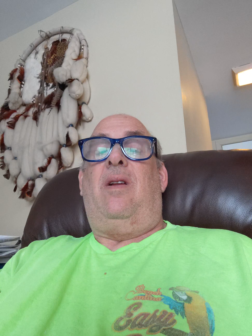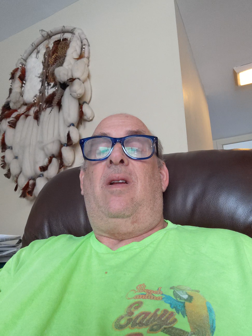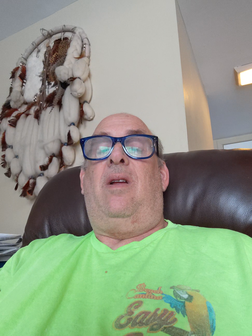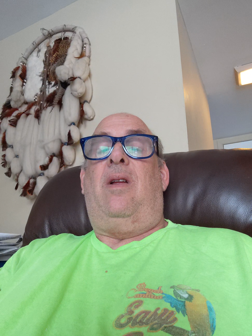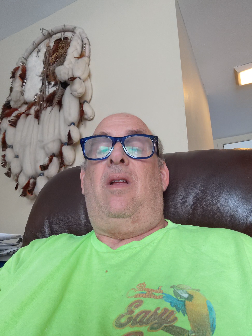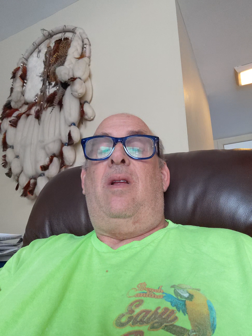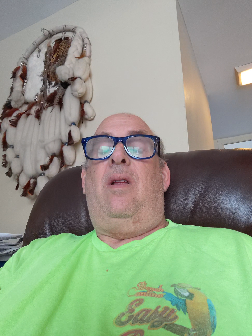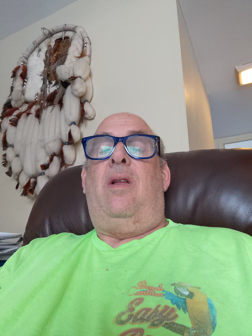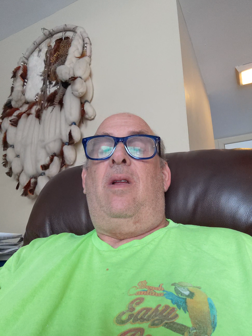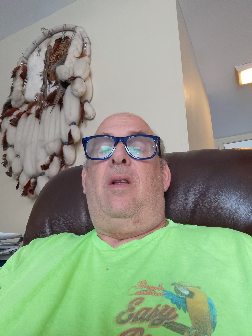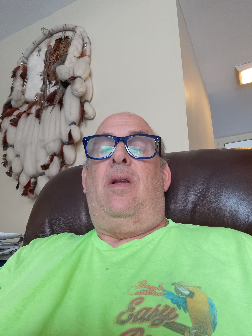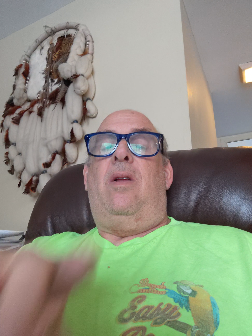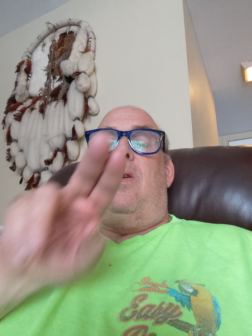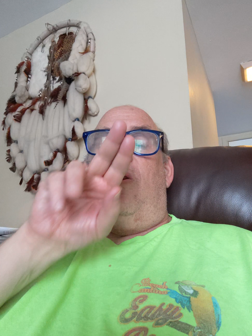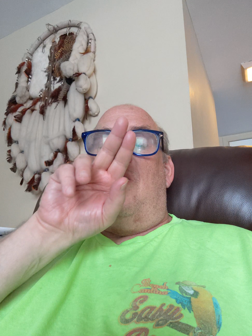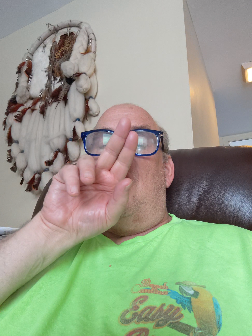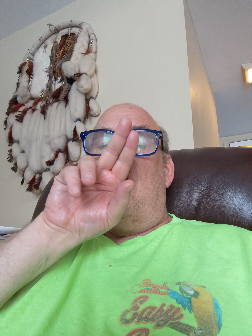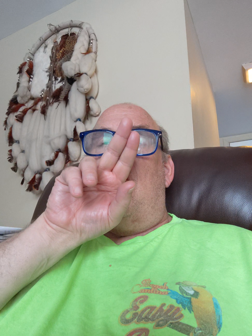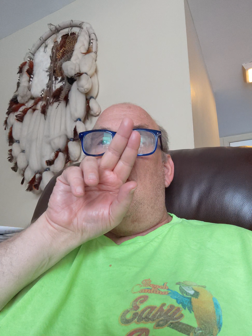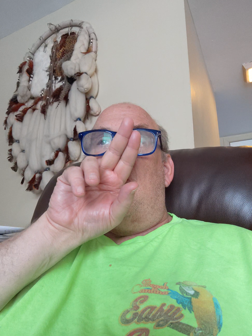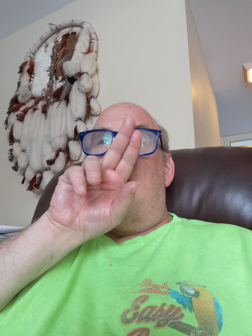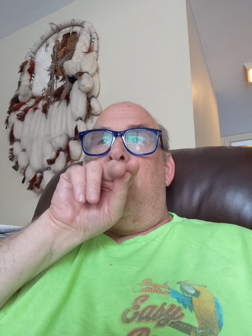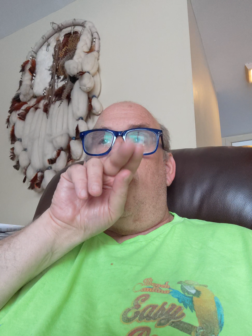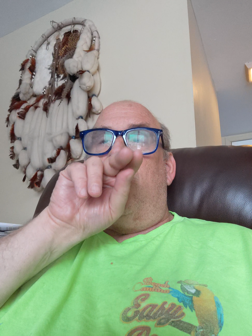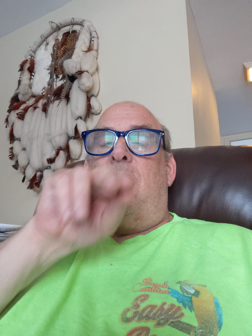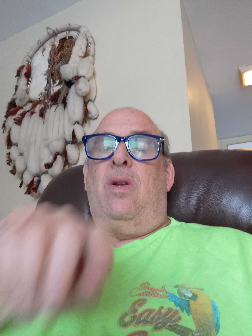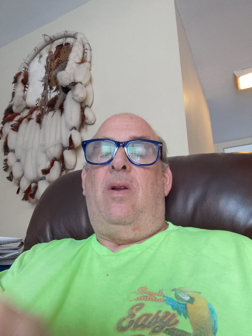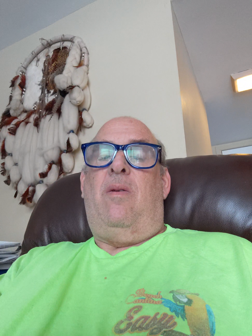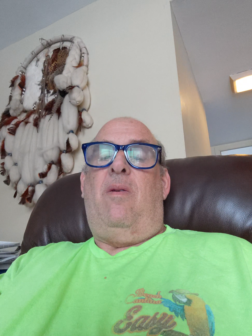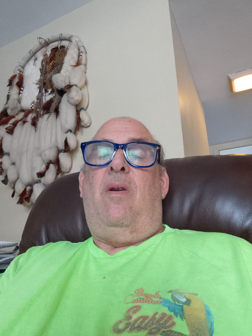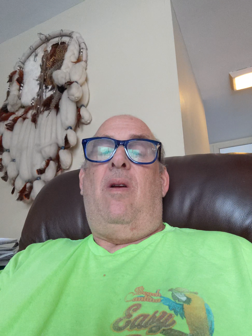goose